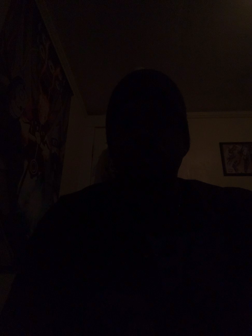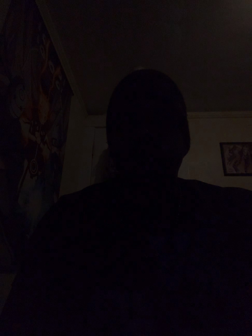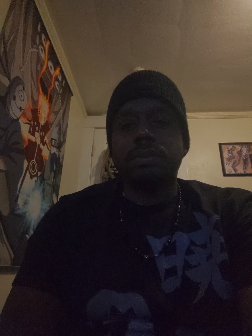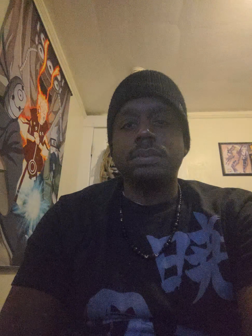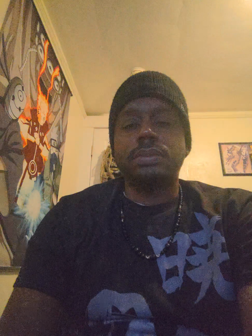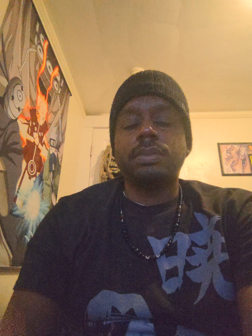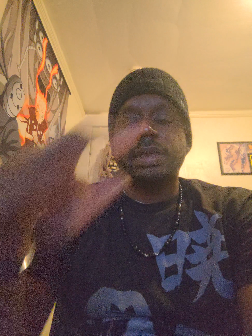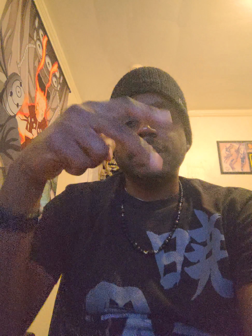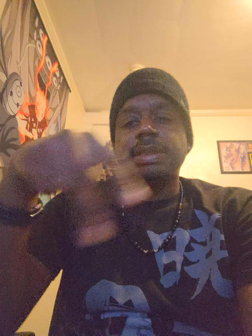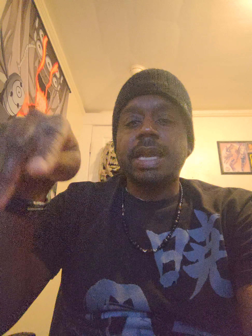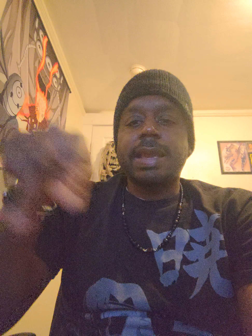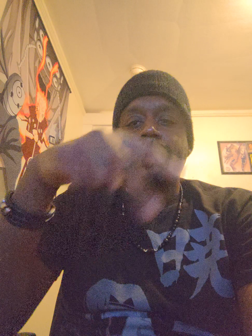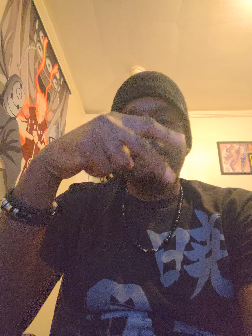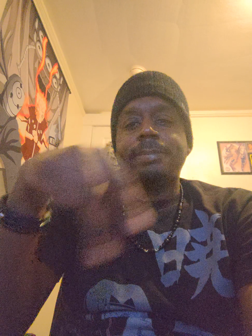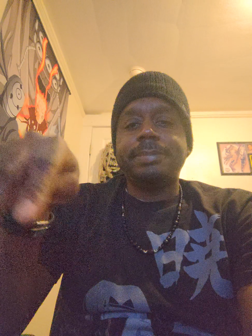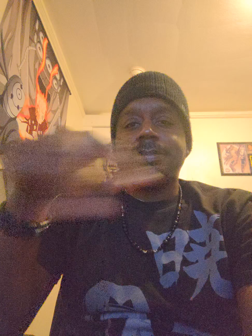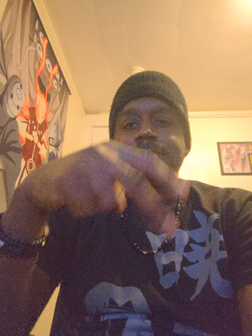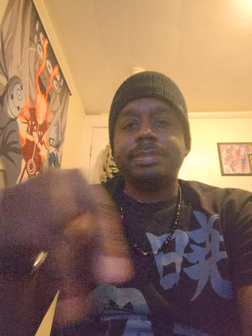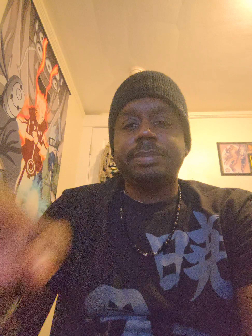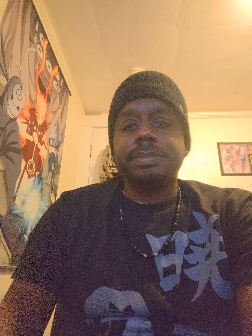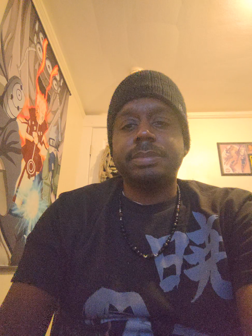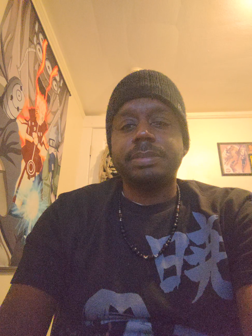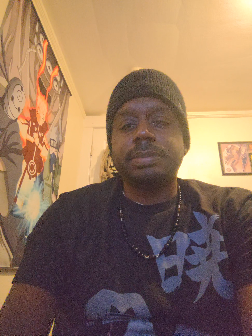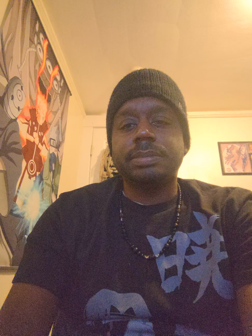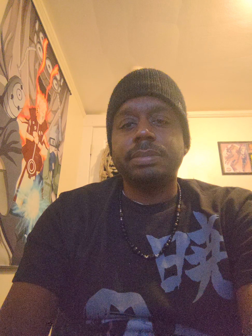dance